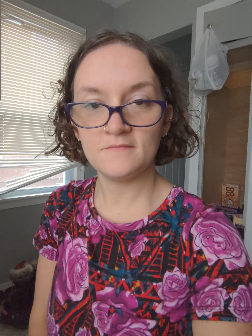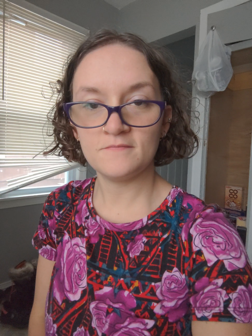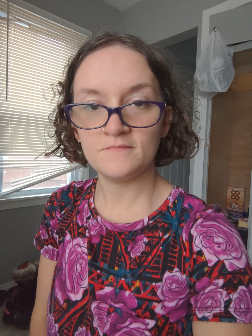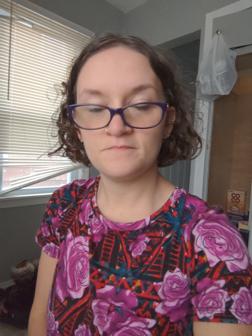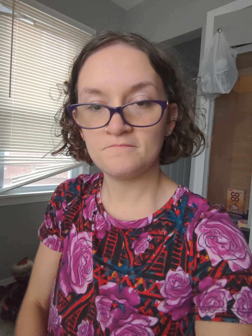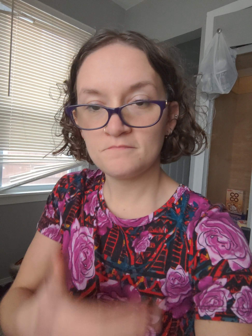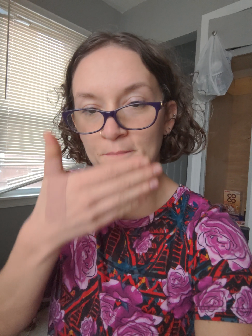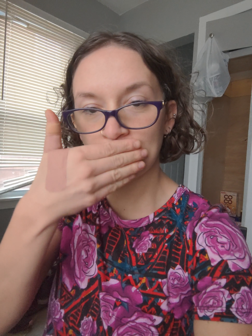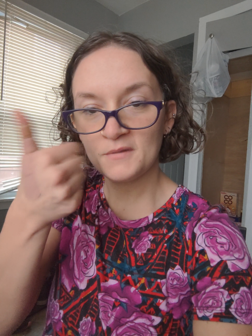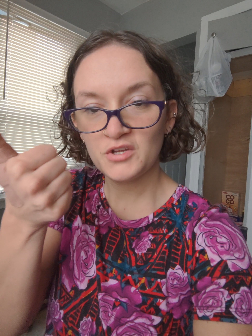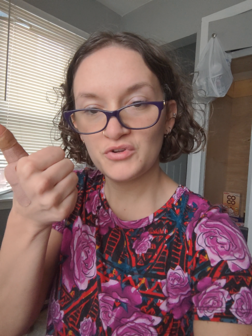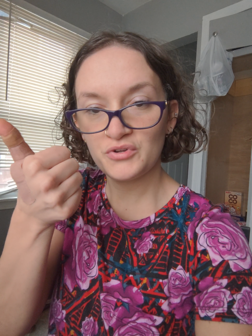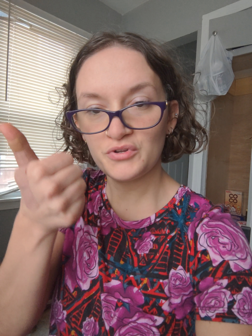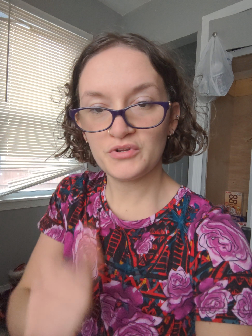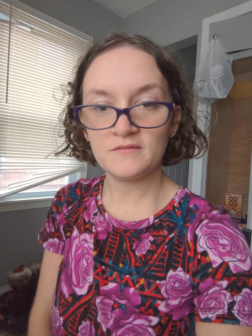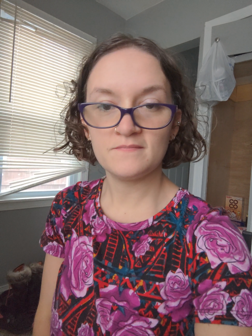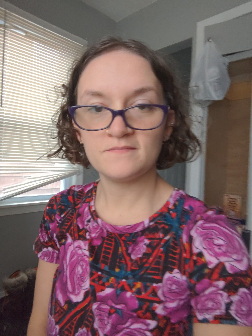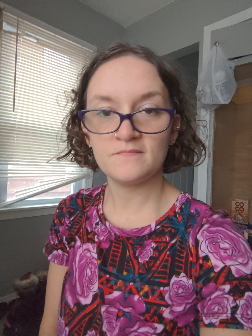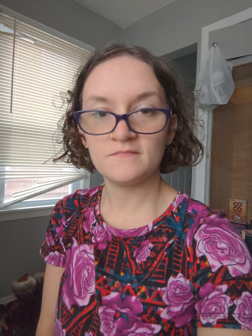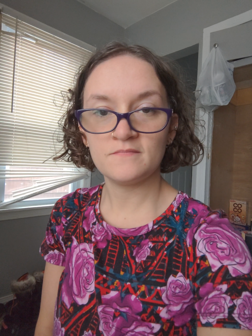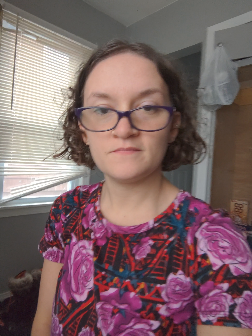better